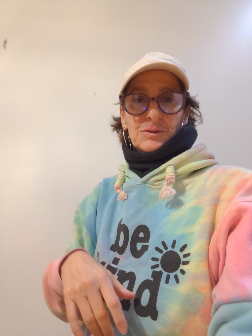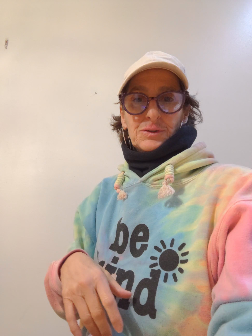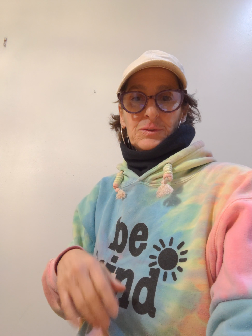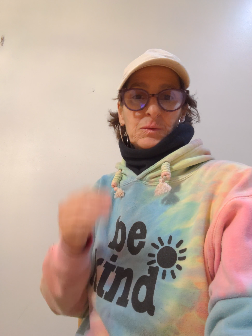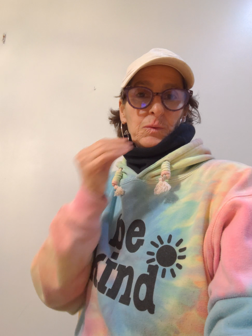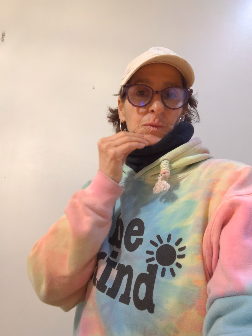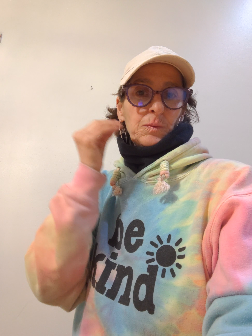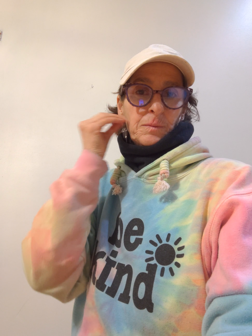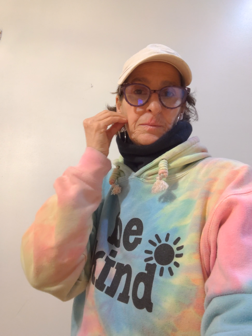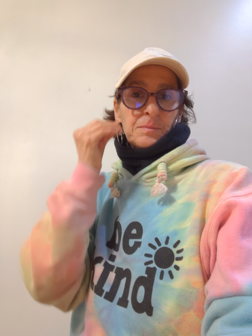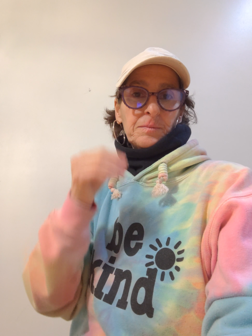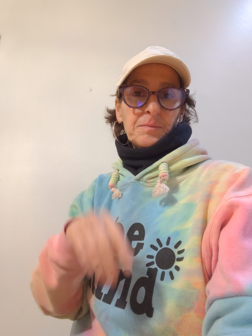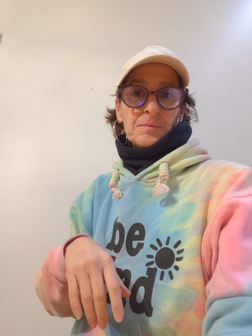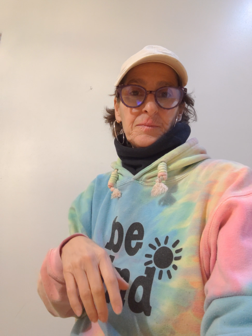home